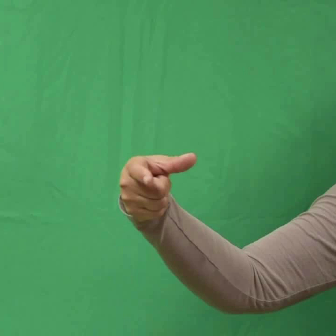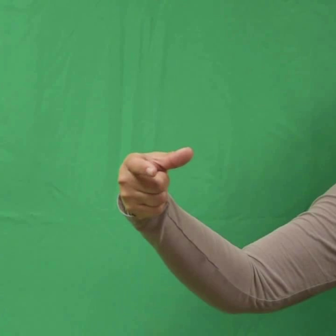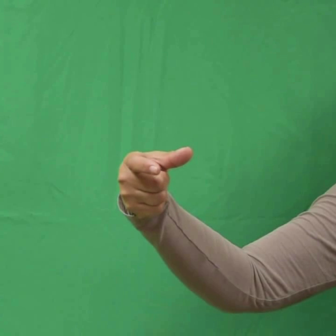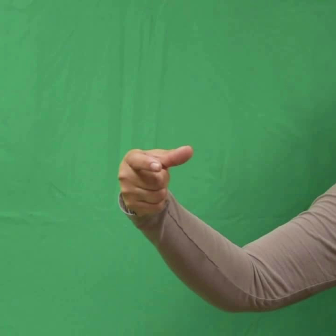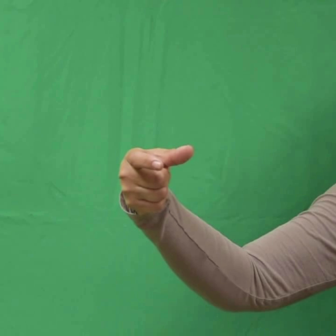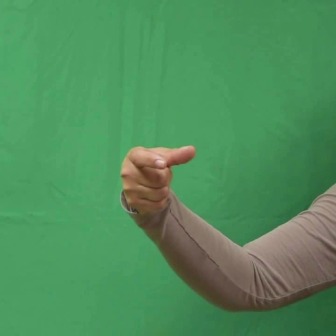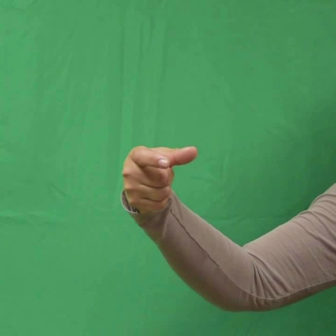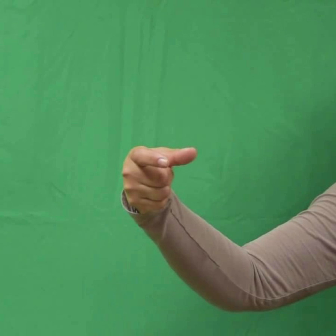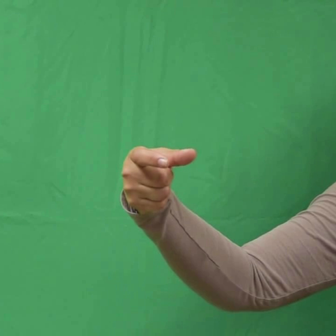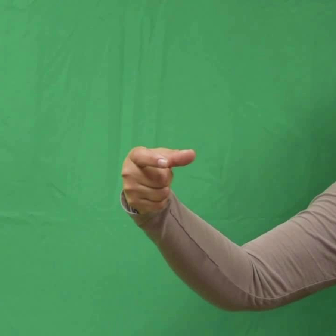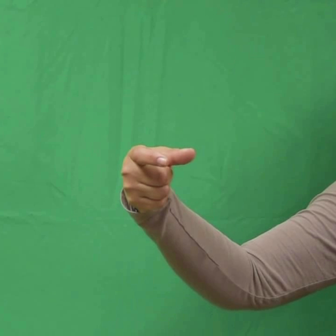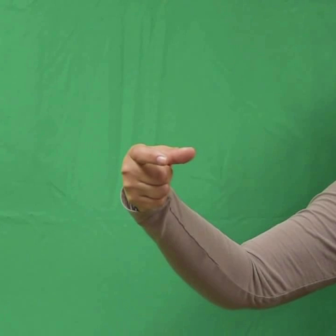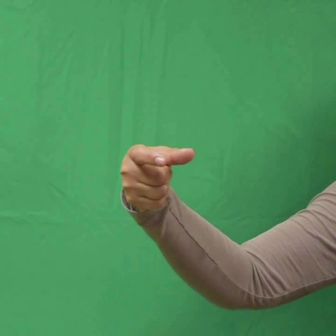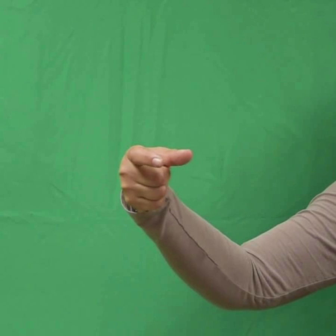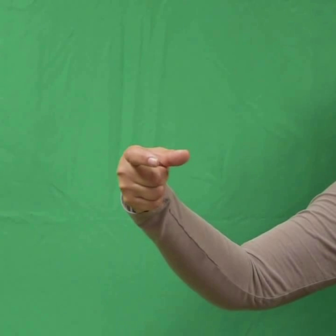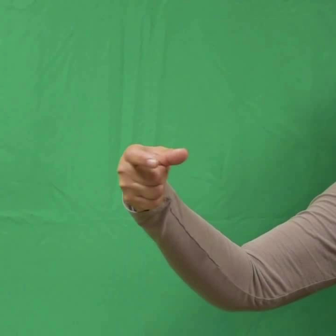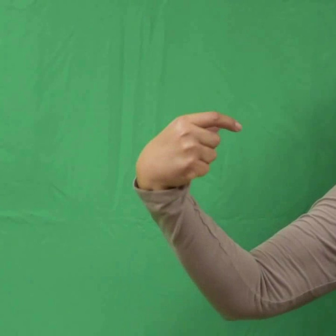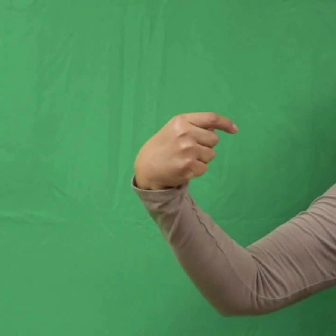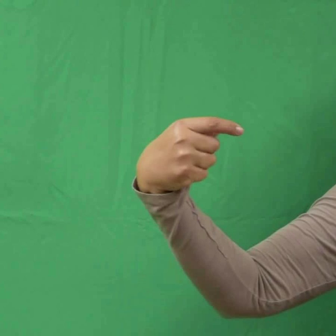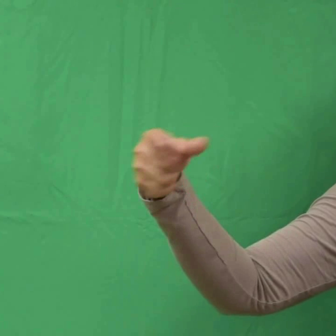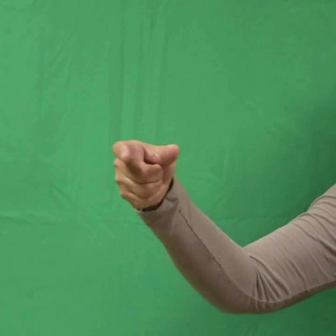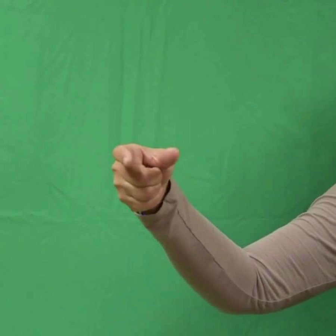X